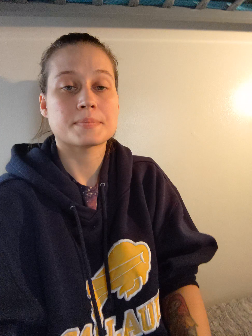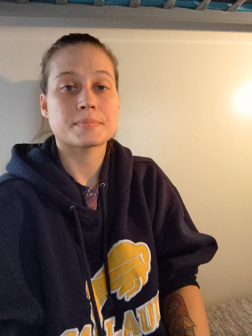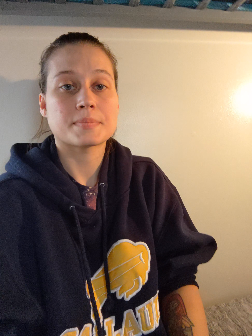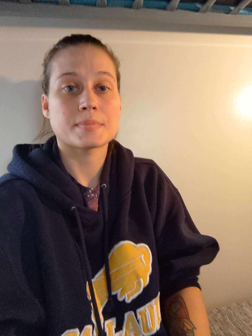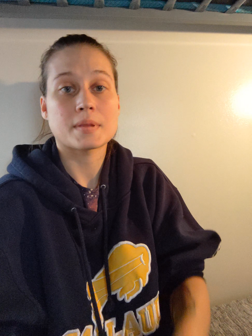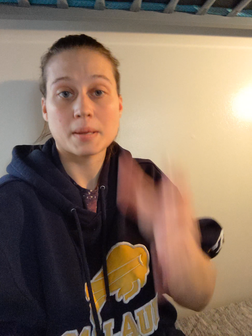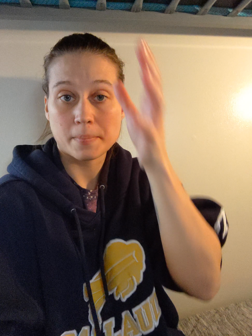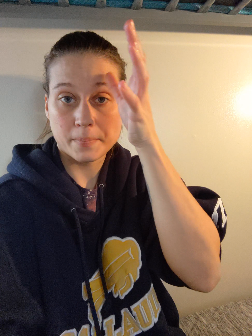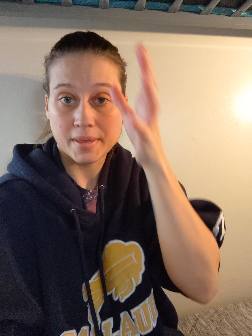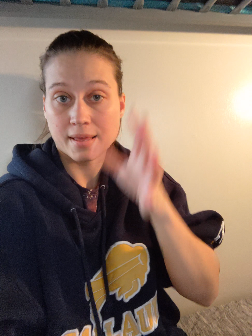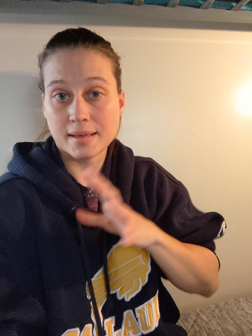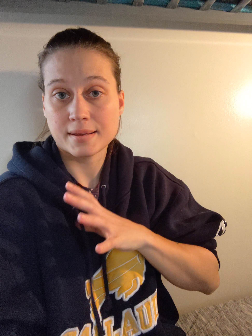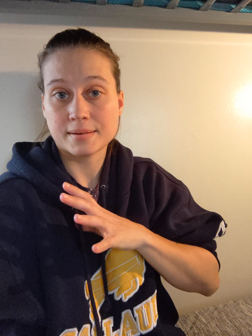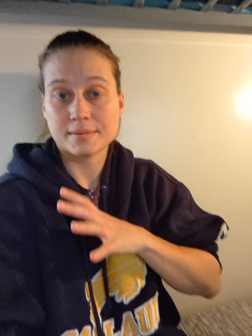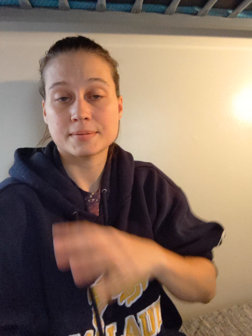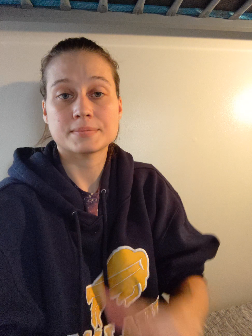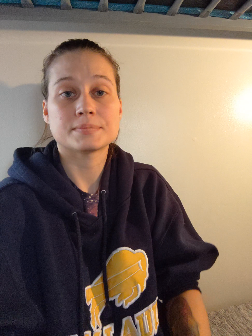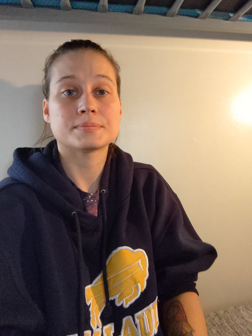man